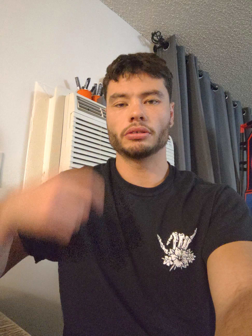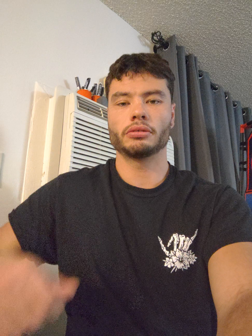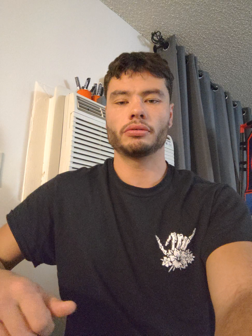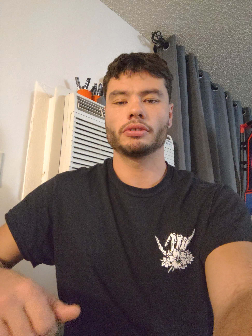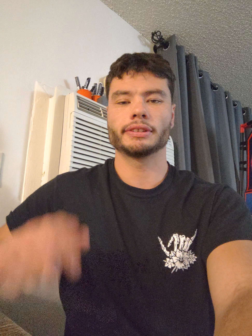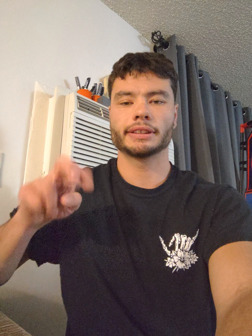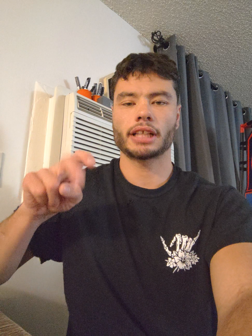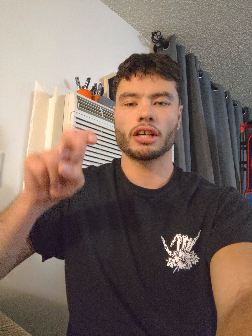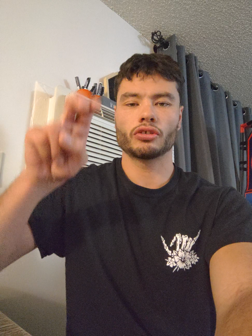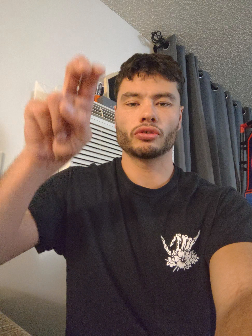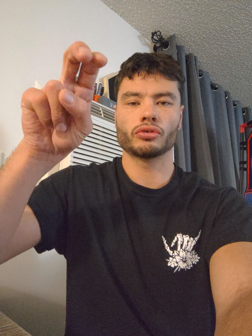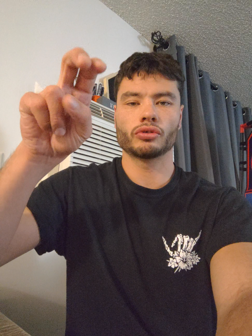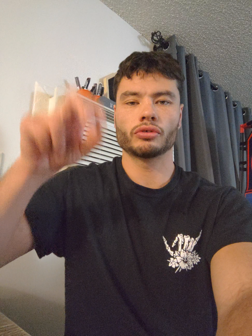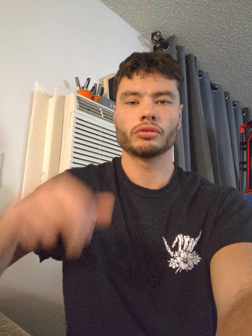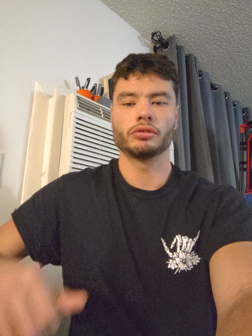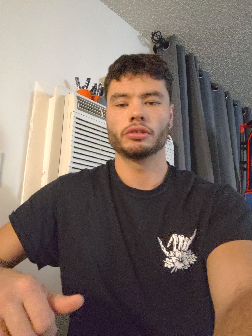stairs